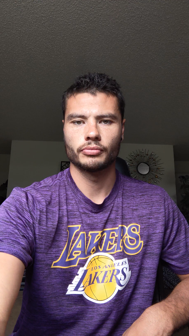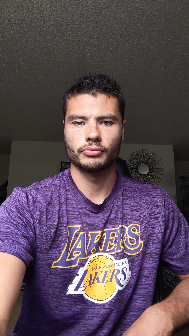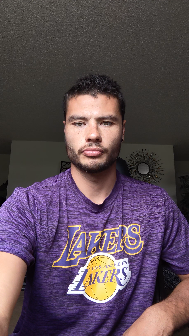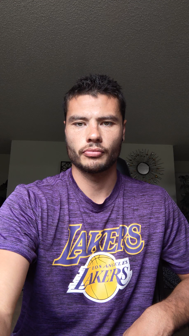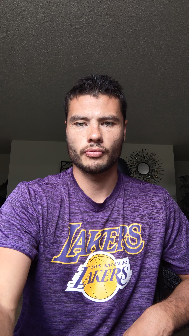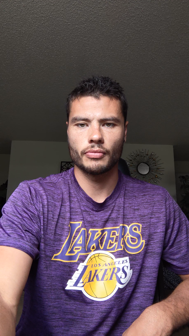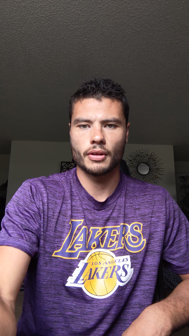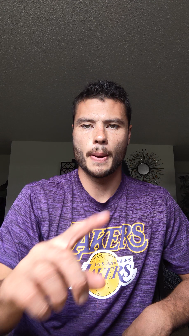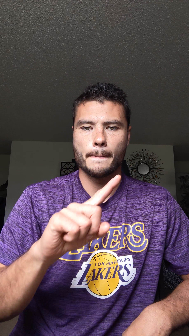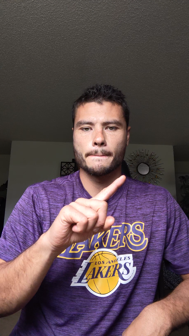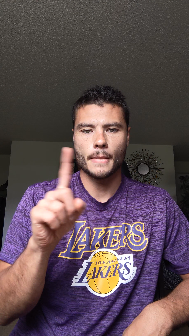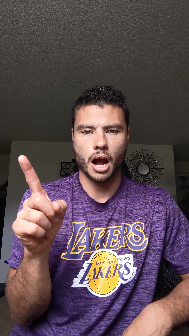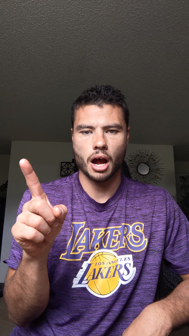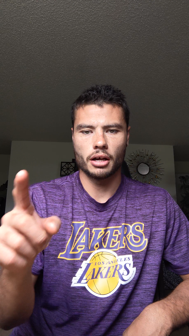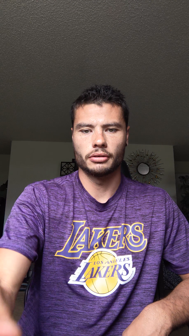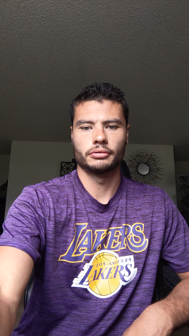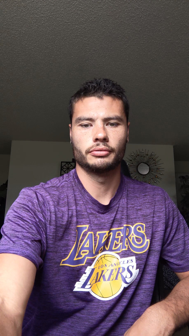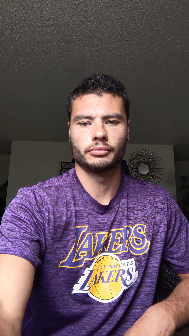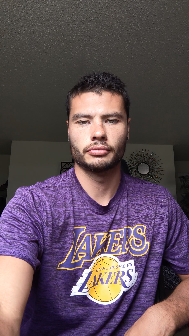but